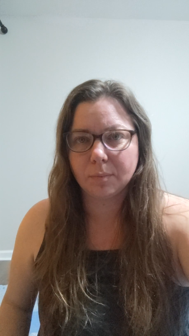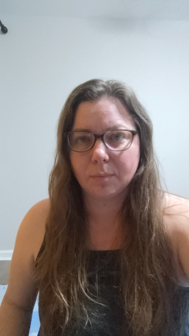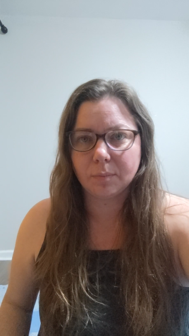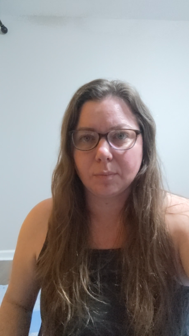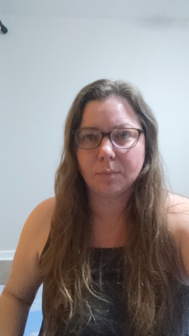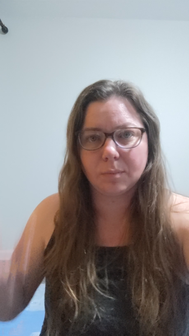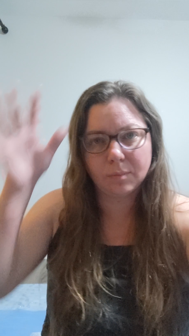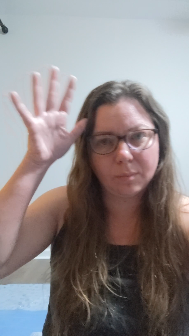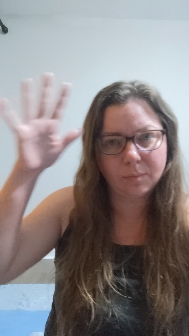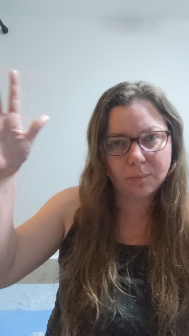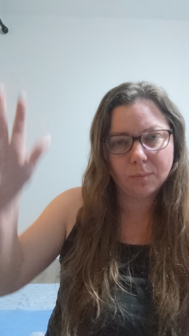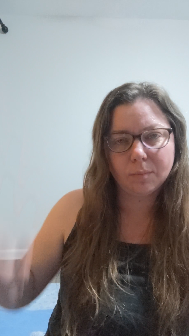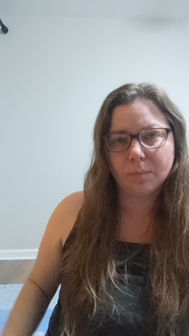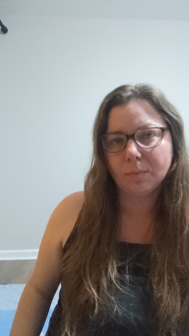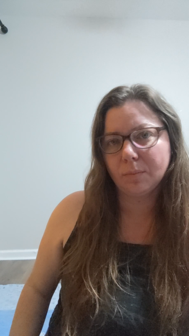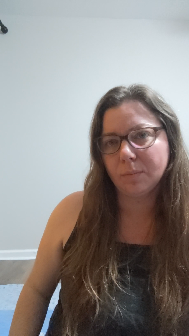moose